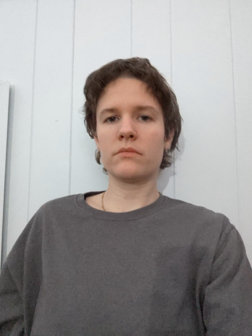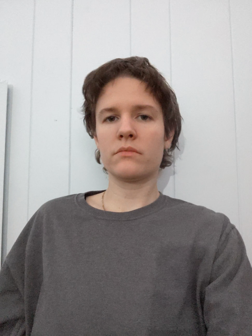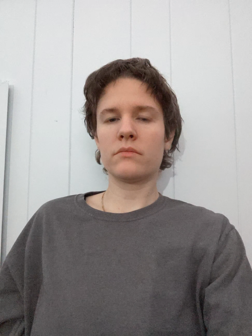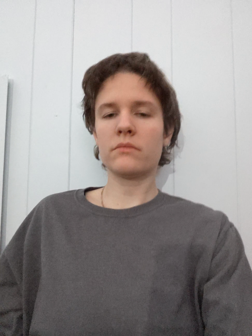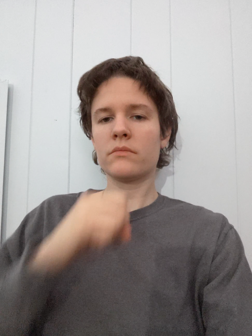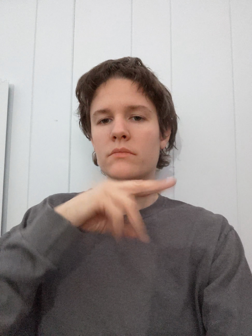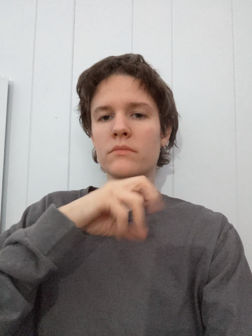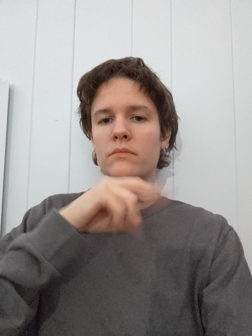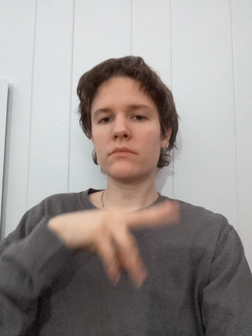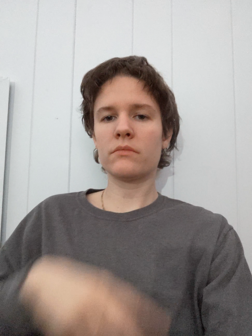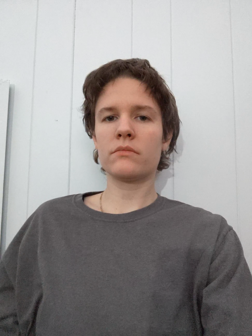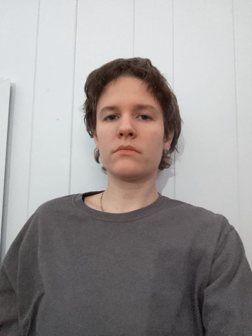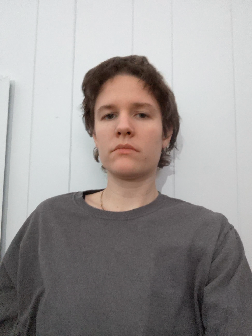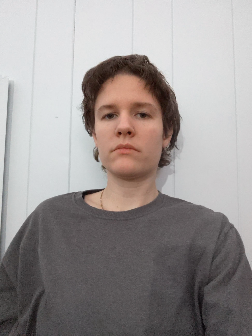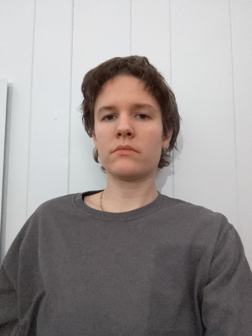frog